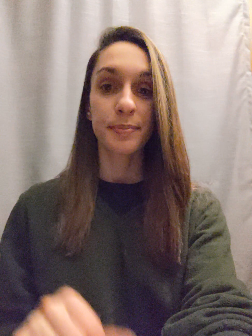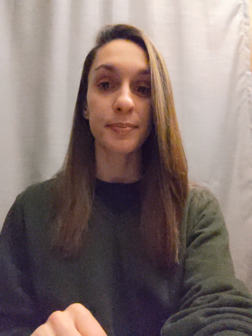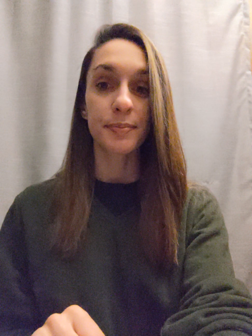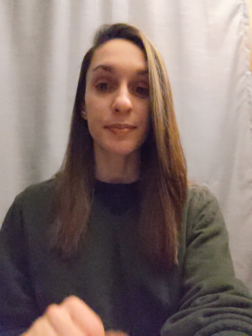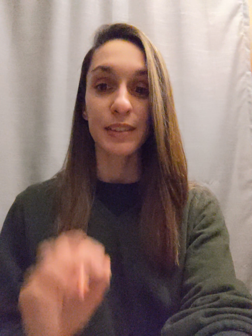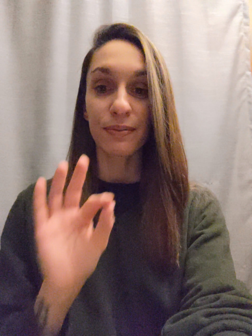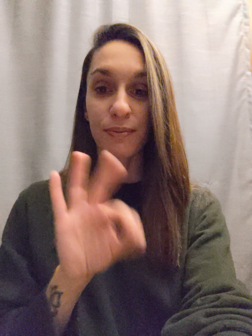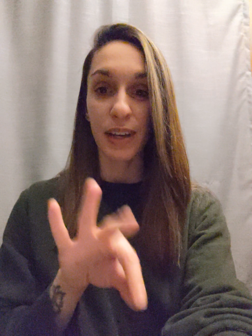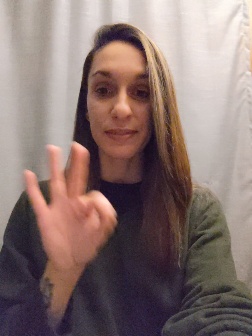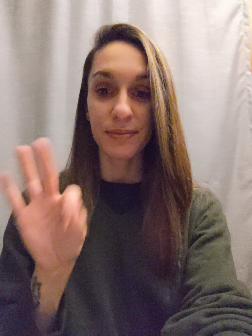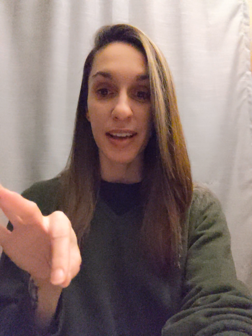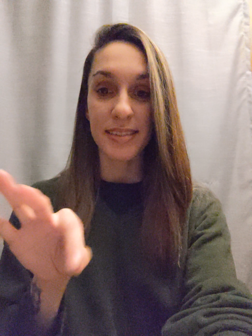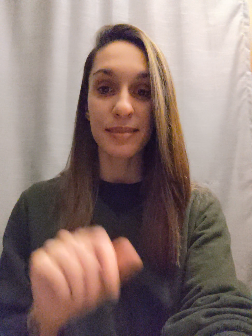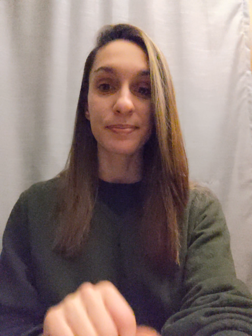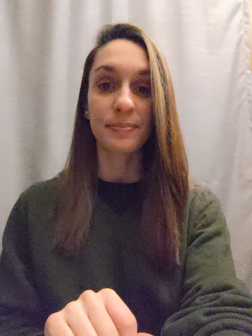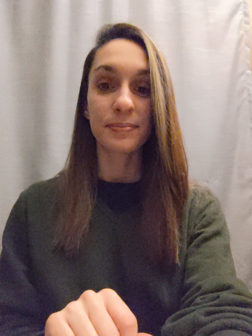french fries